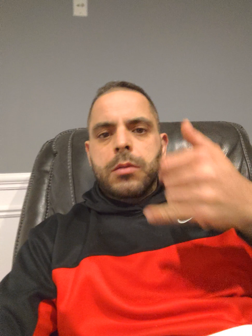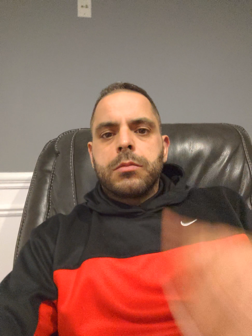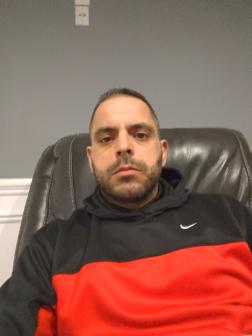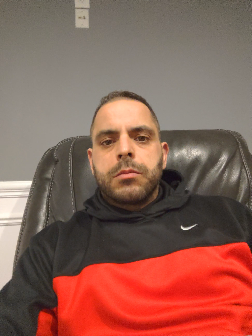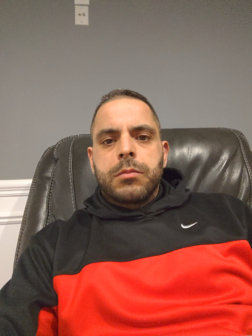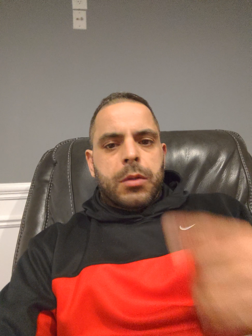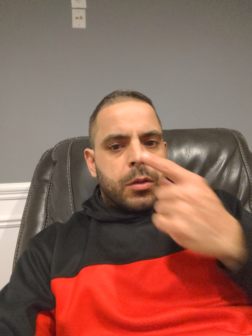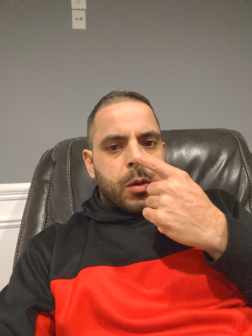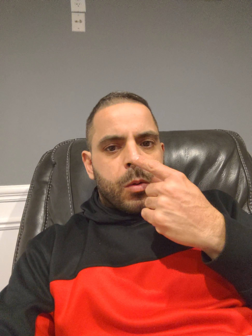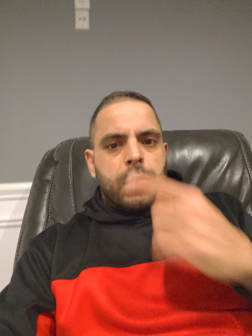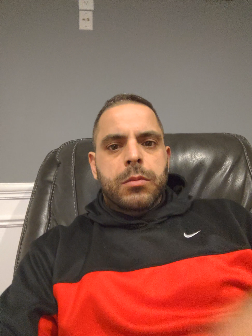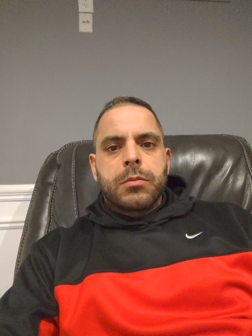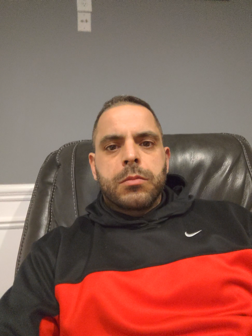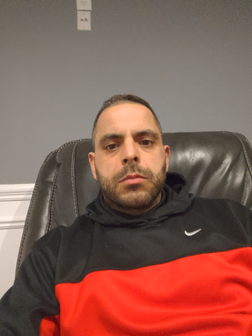nose